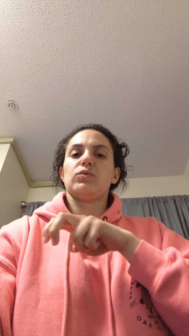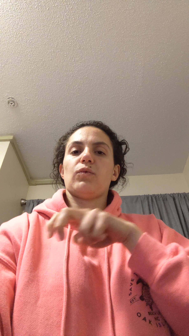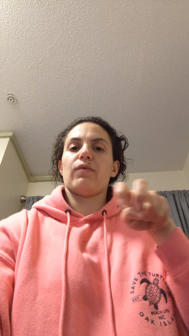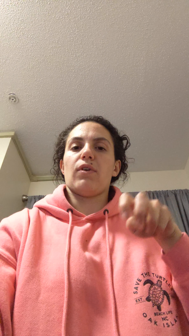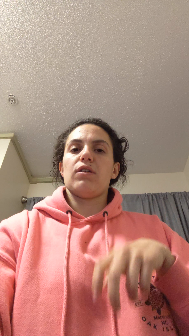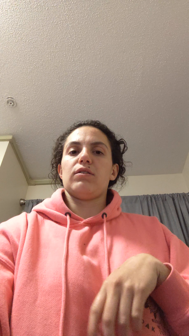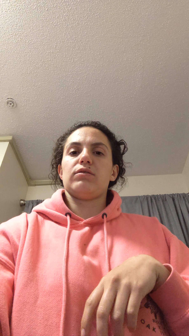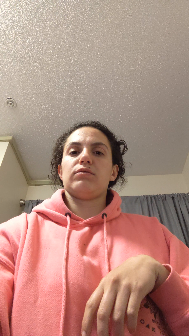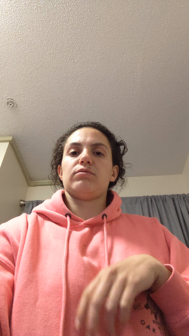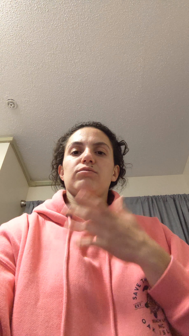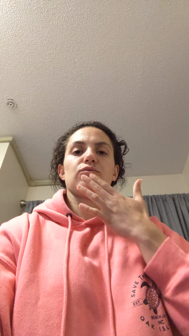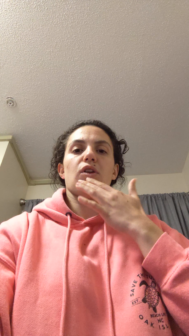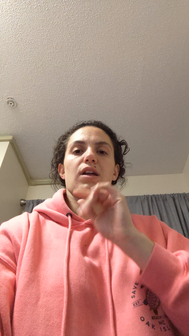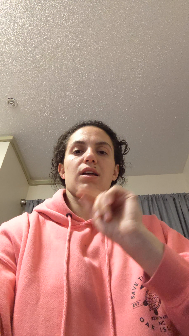crayon